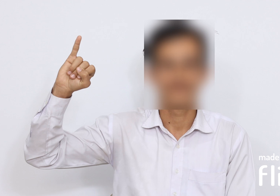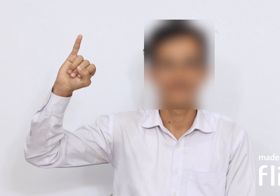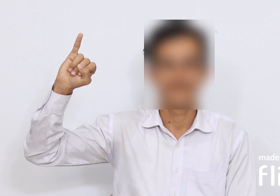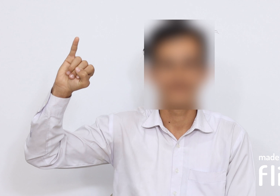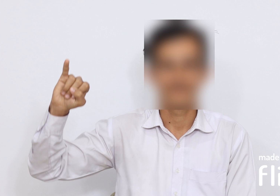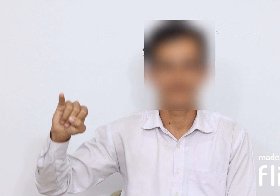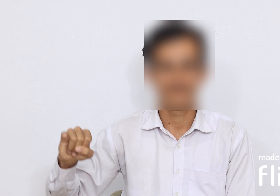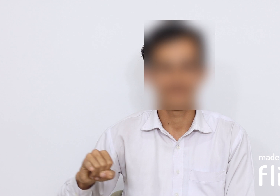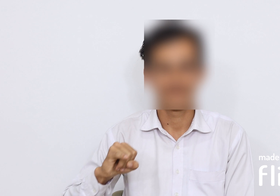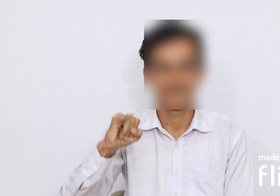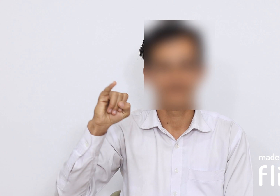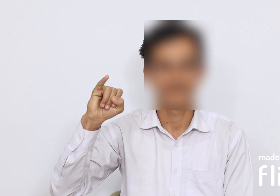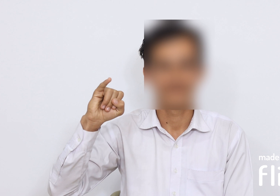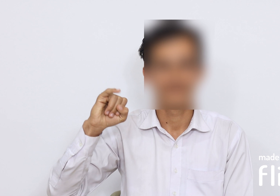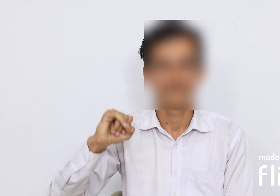ج